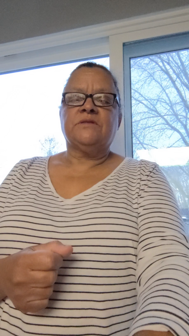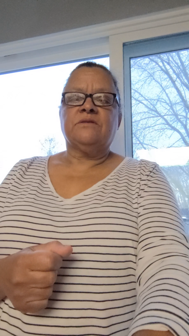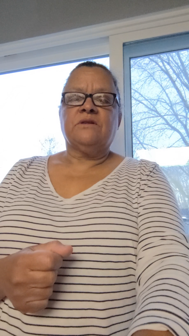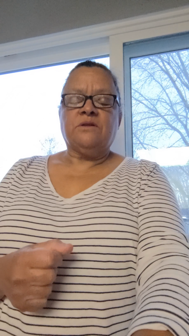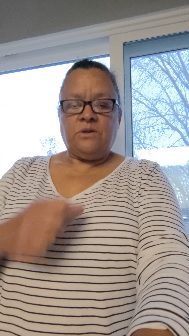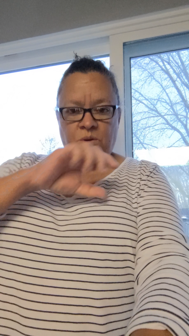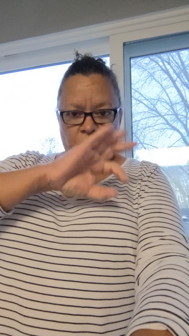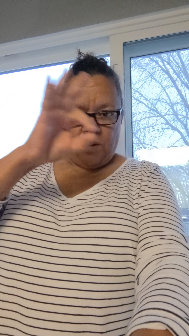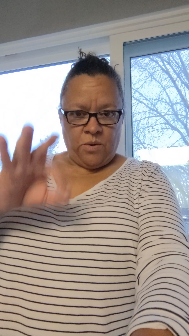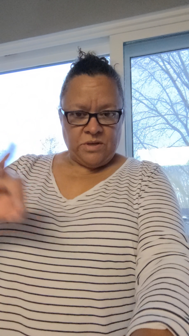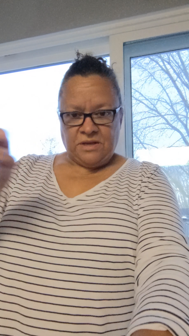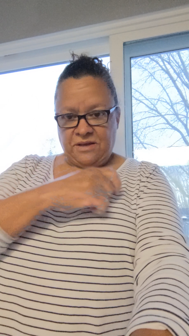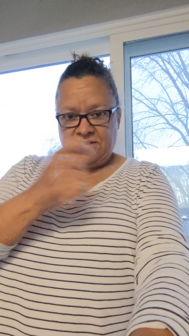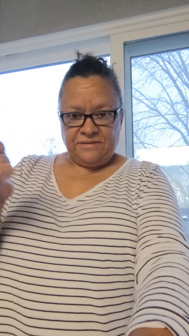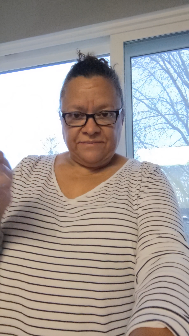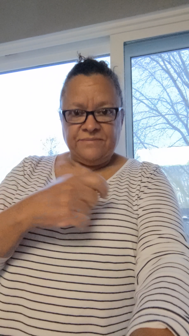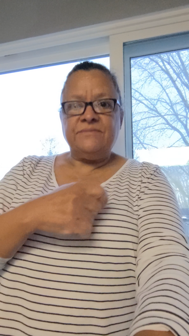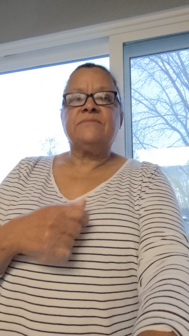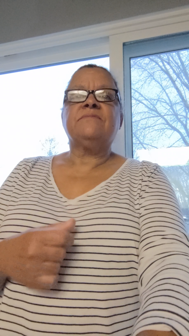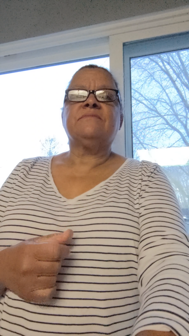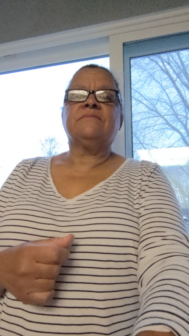hose